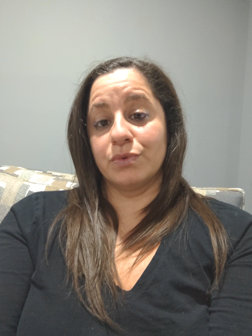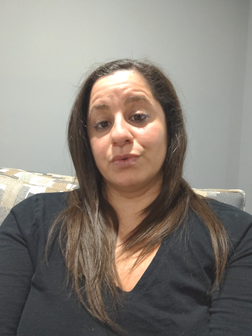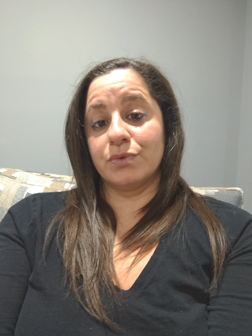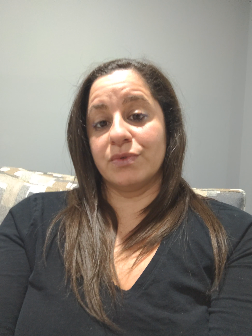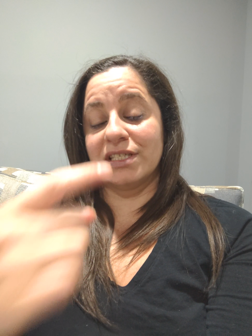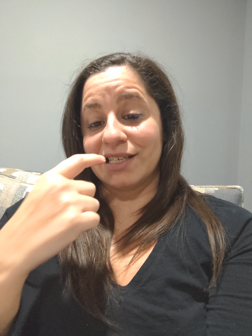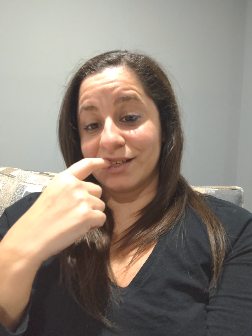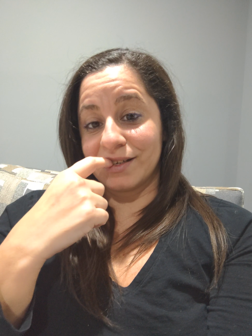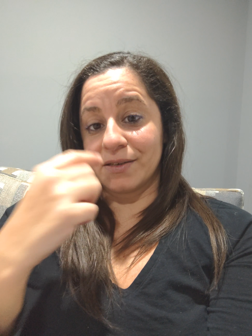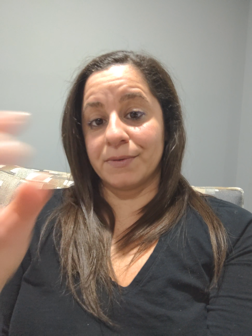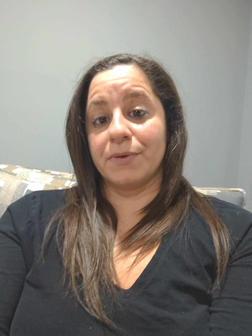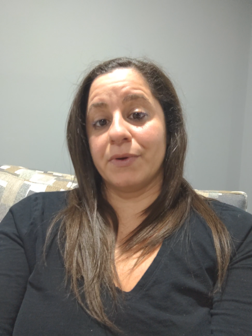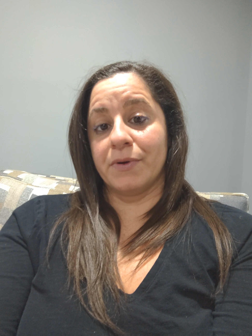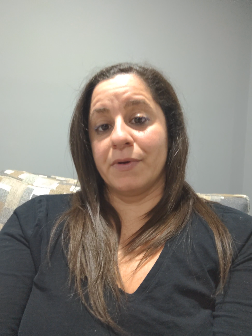tooth